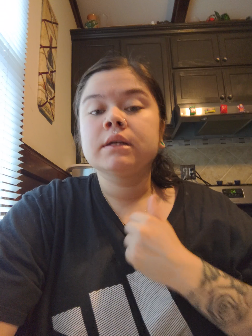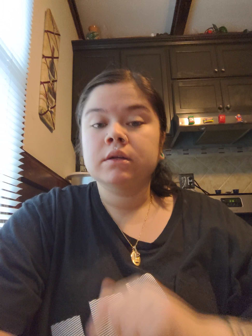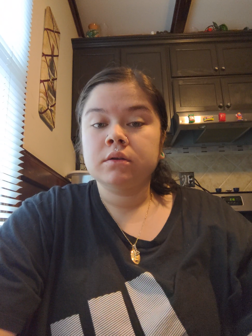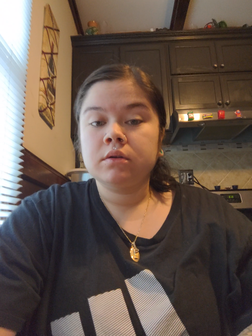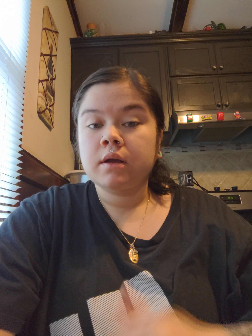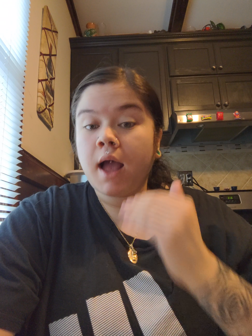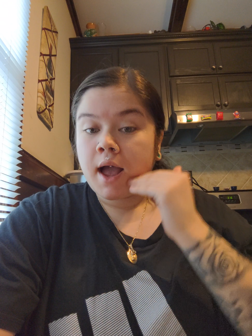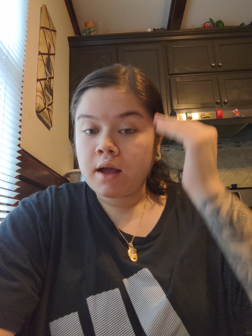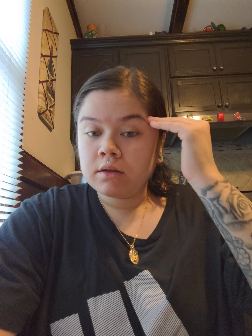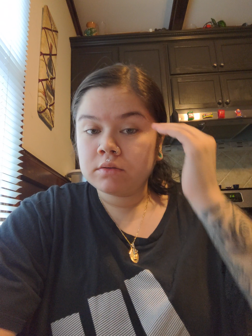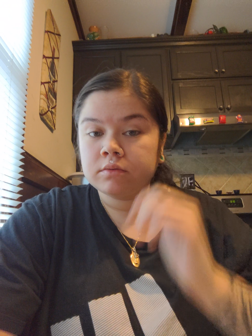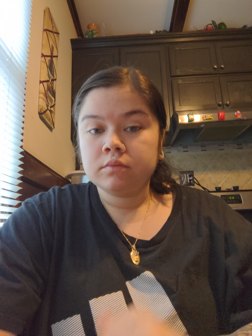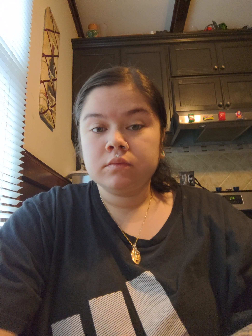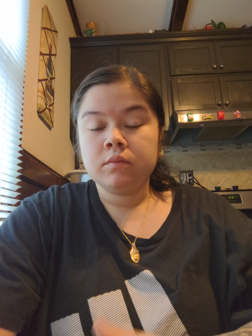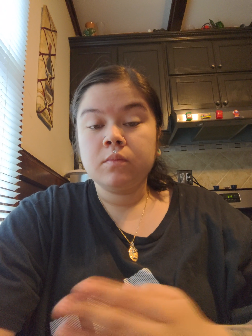head